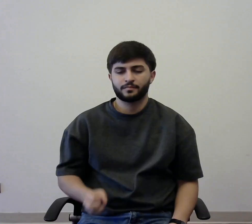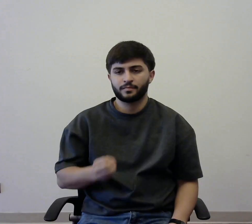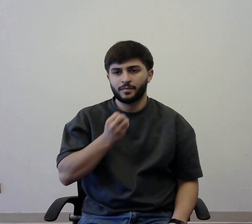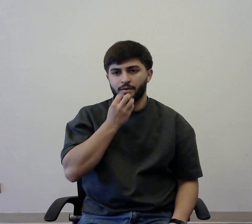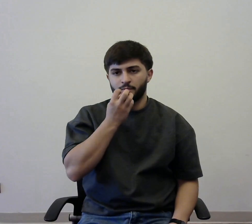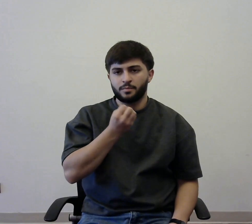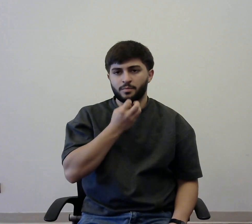bakı